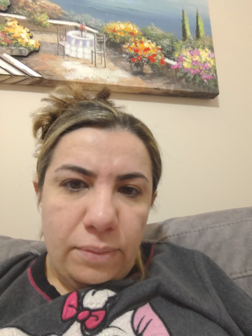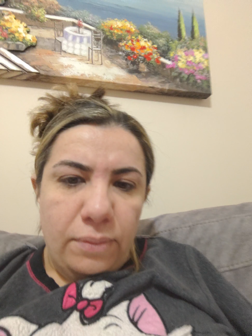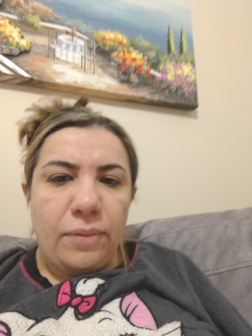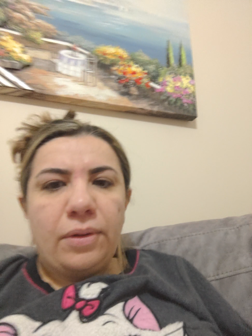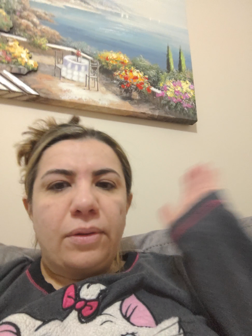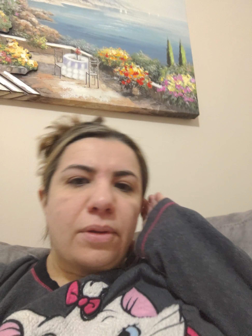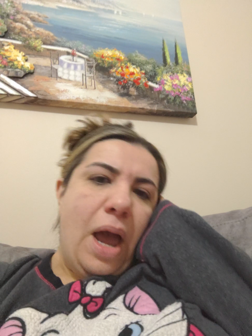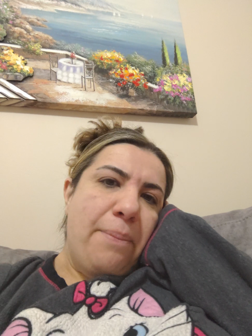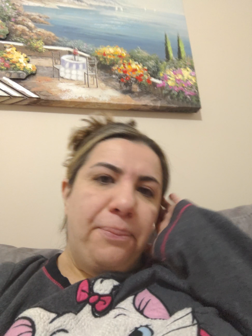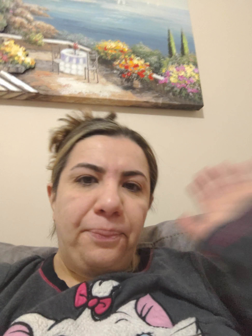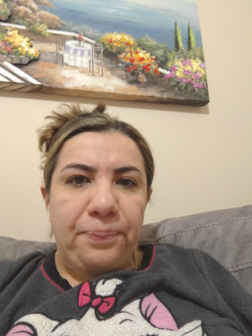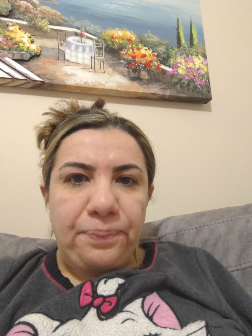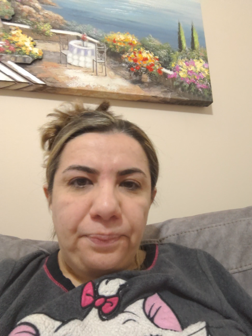bed